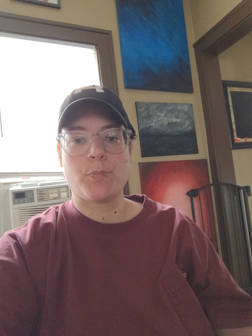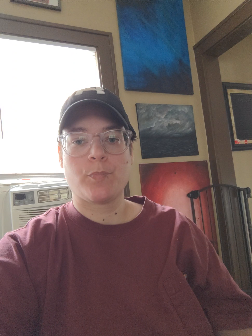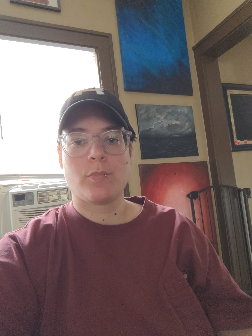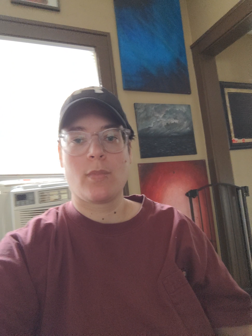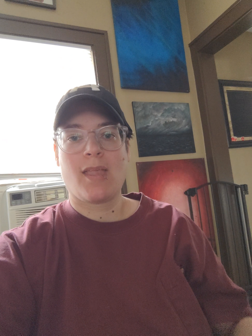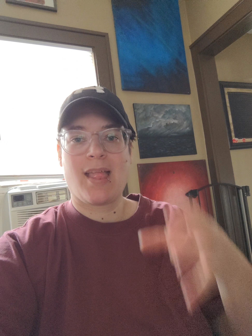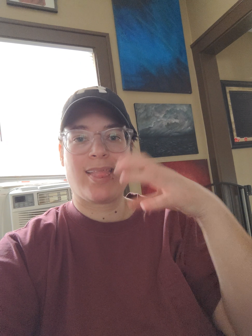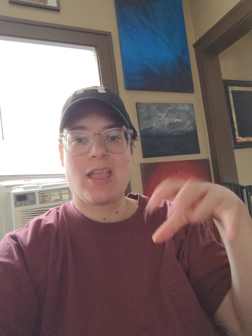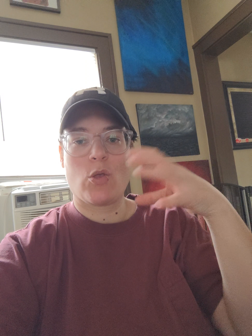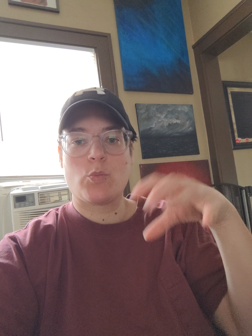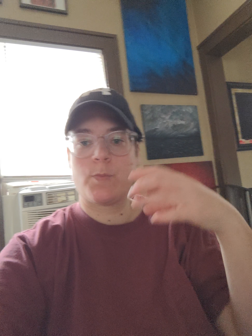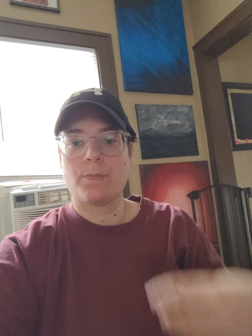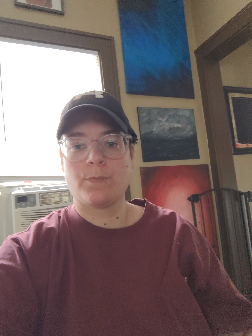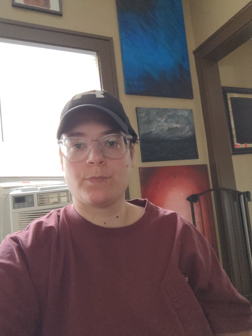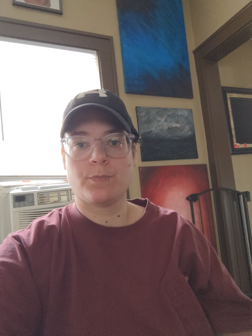cloud